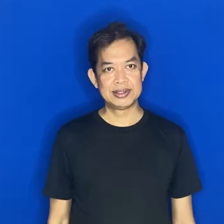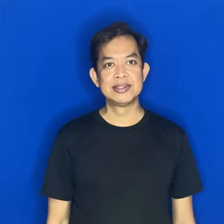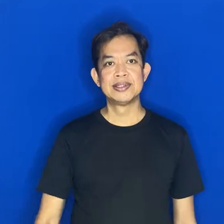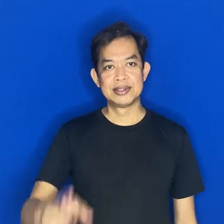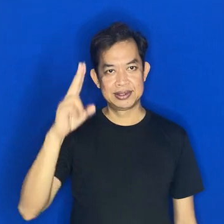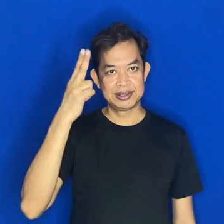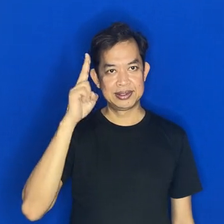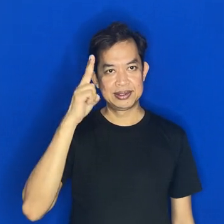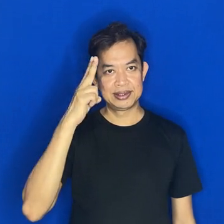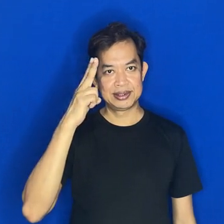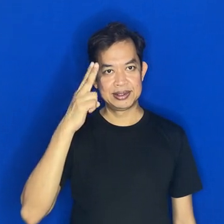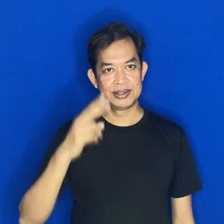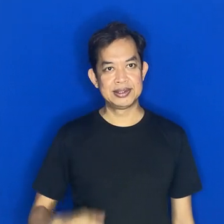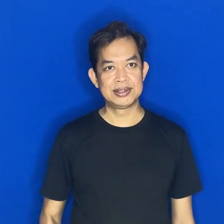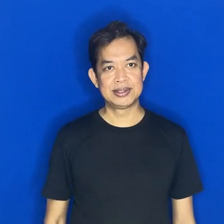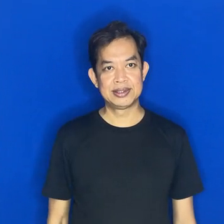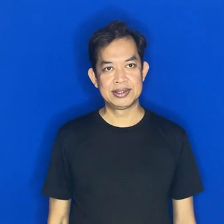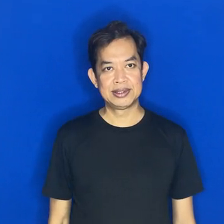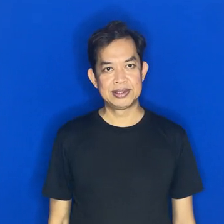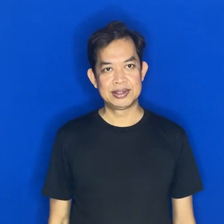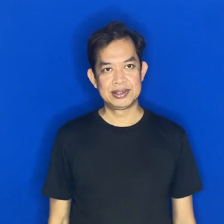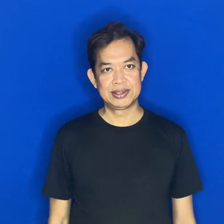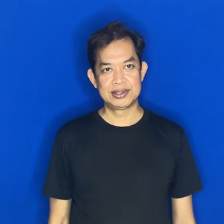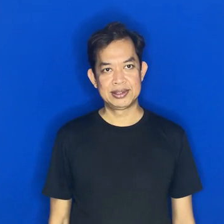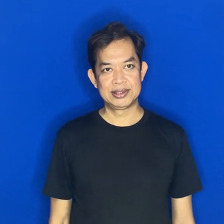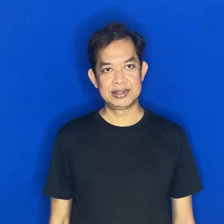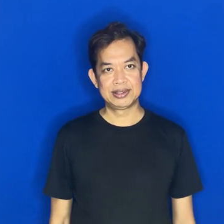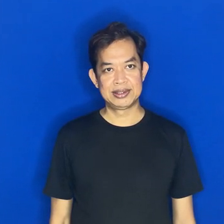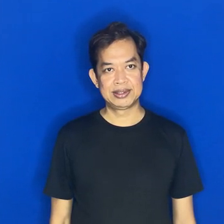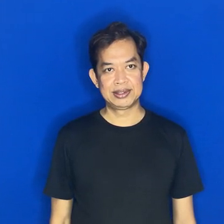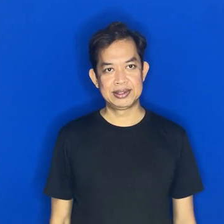parents